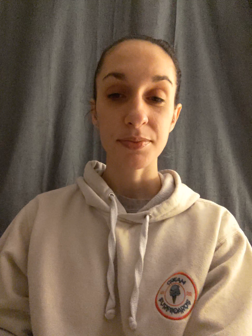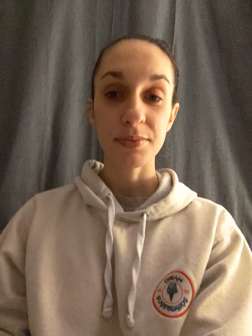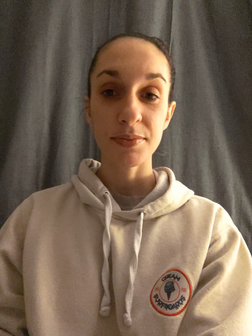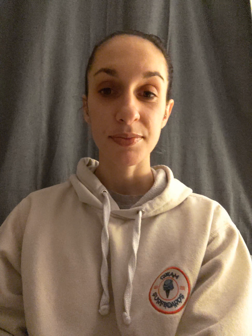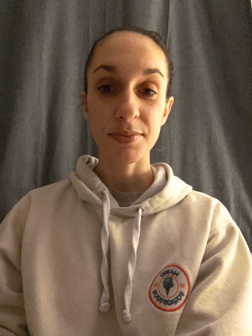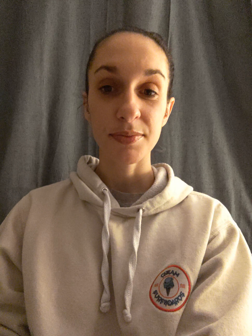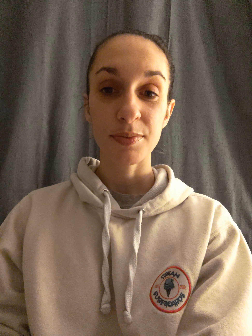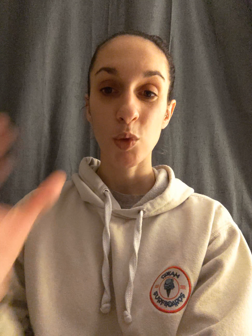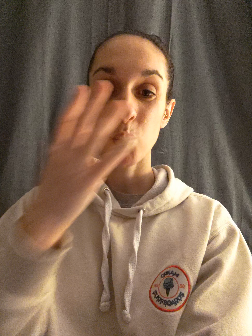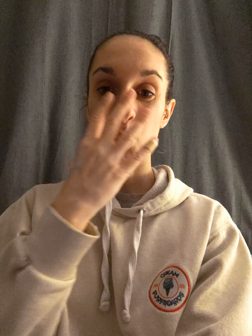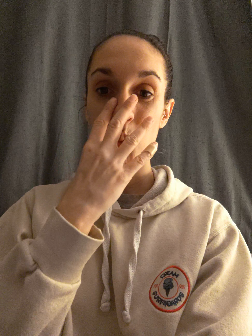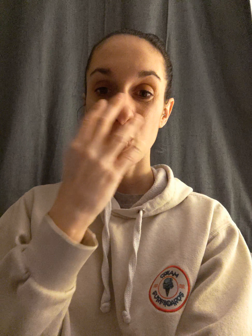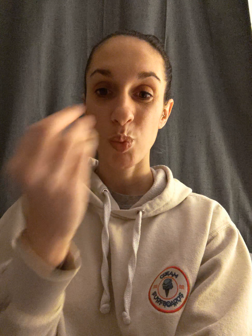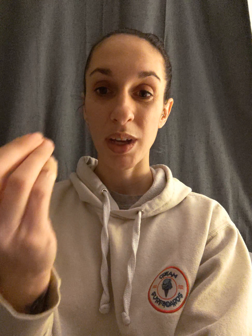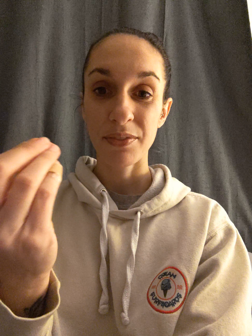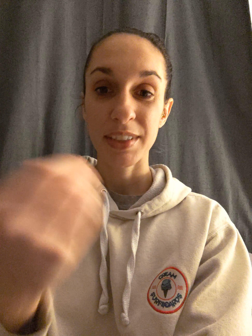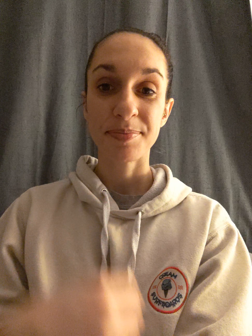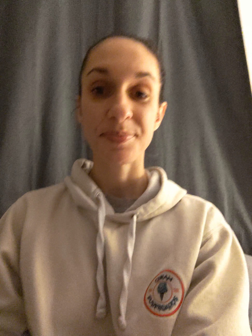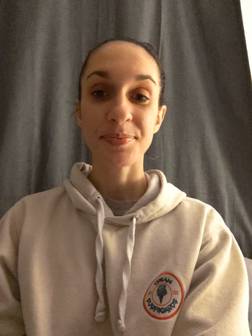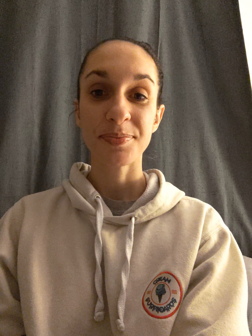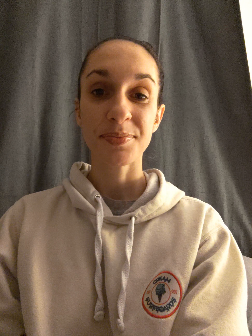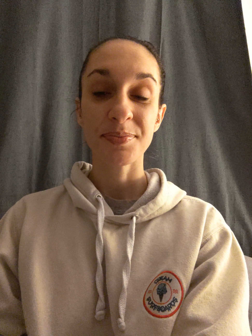wolf